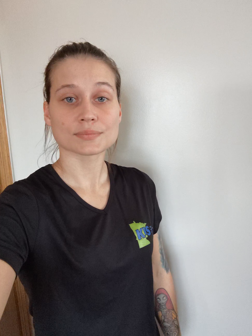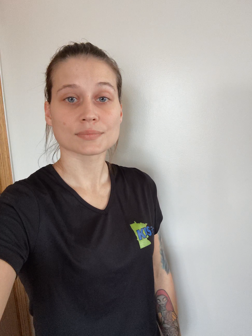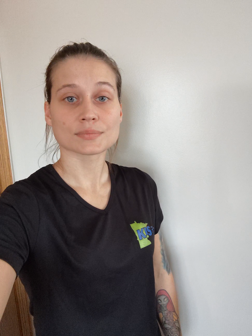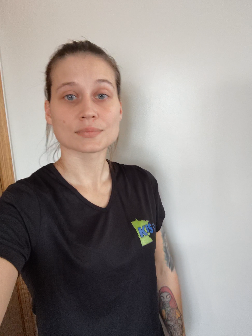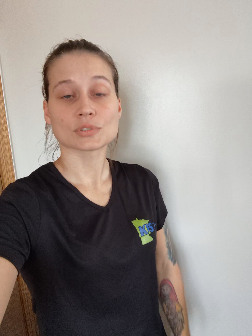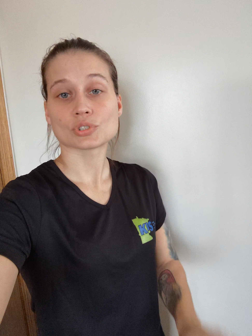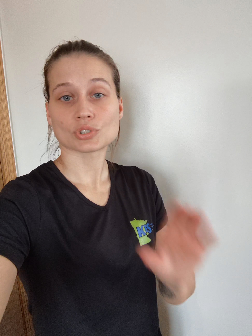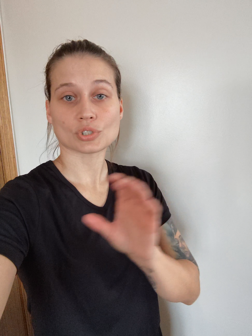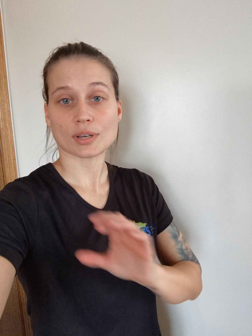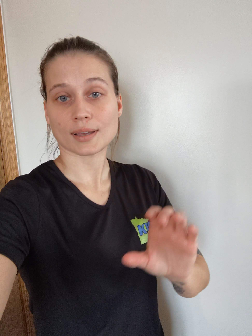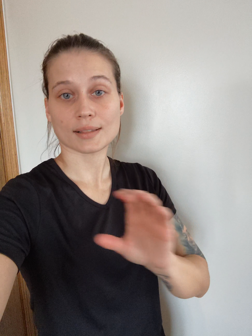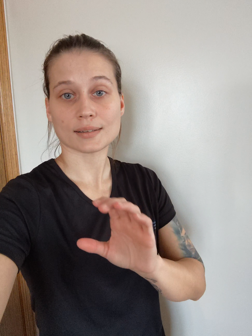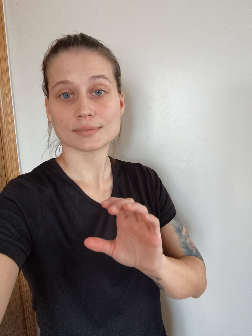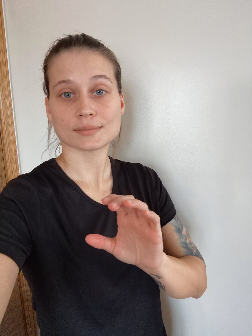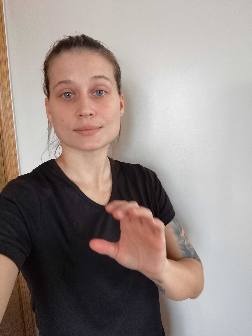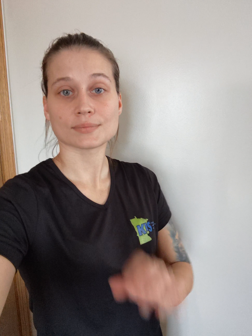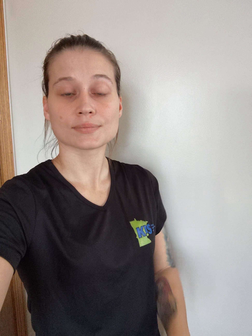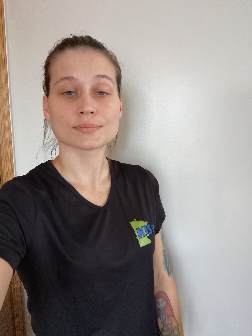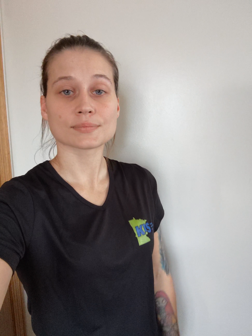chocolate